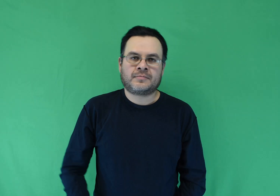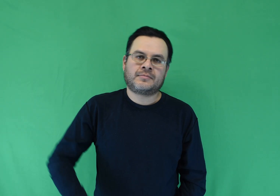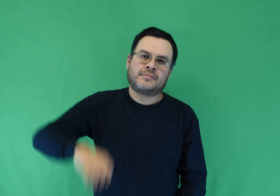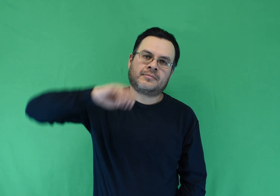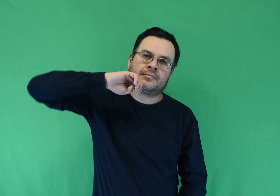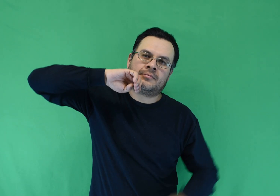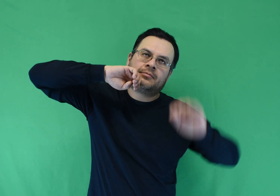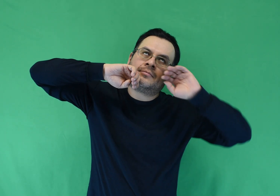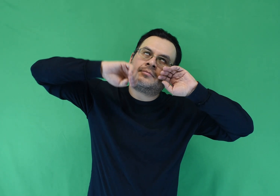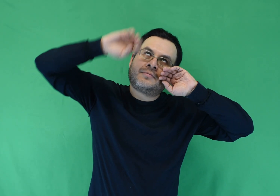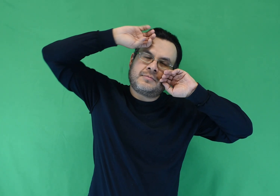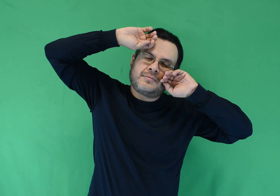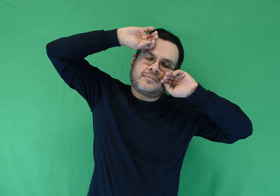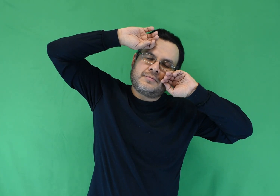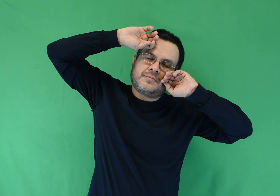fiebre